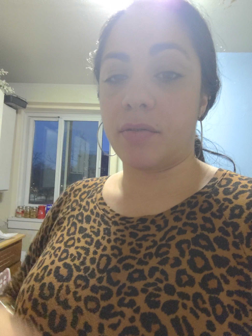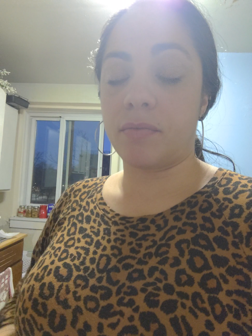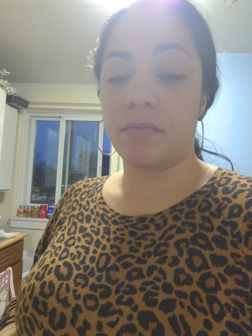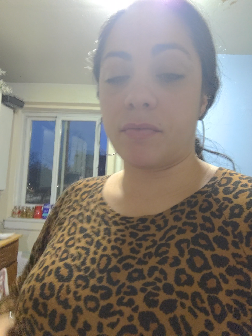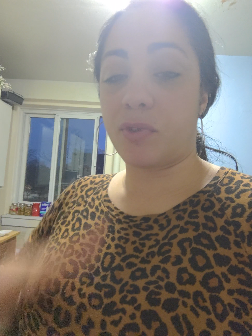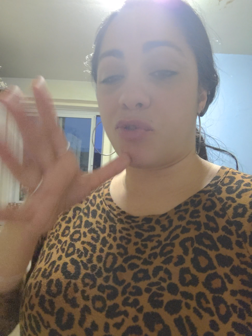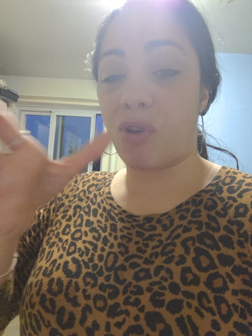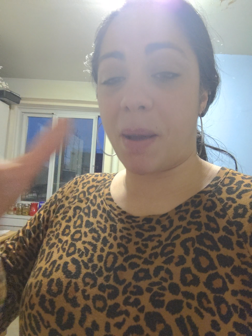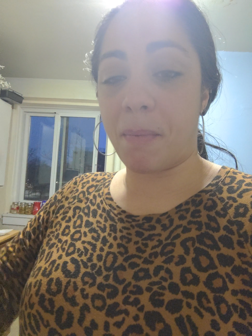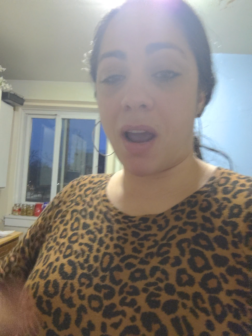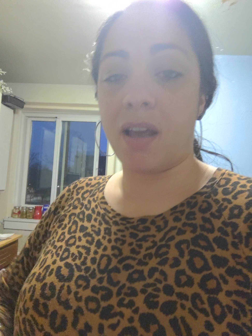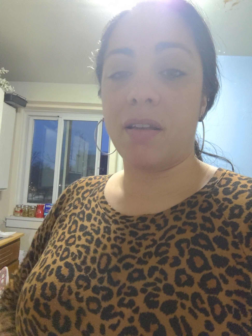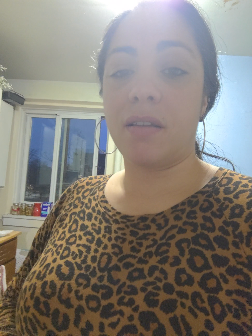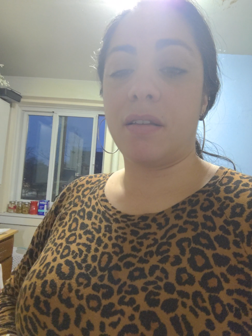grandma